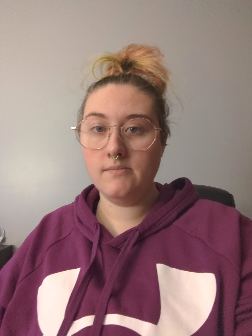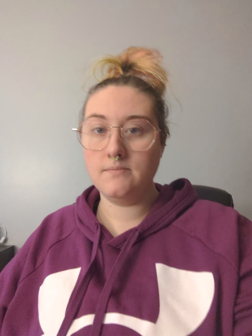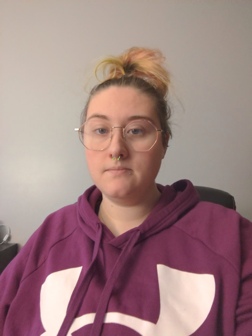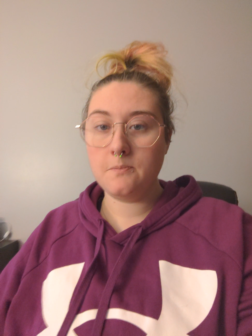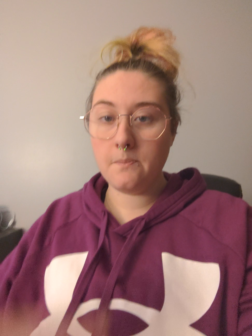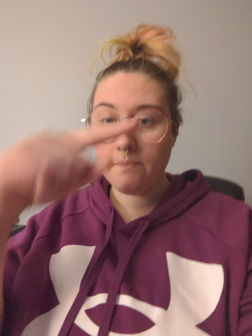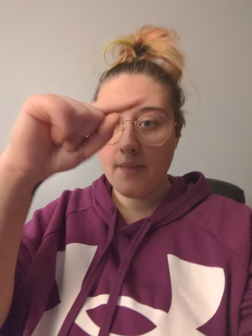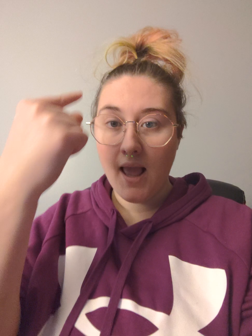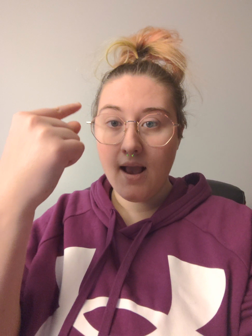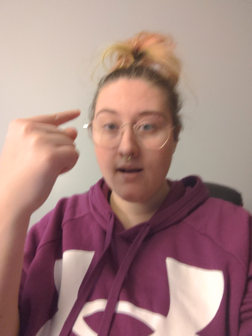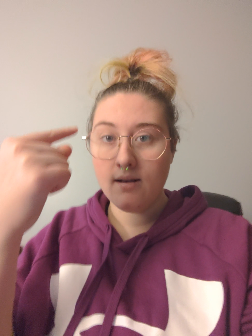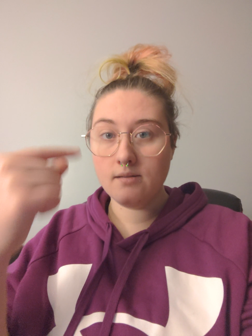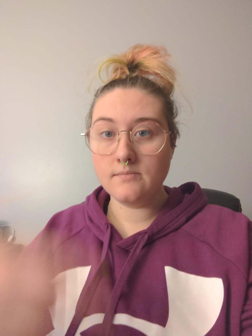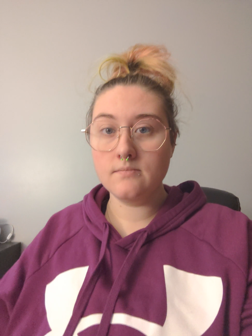black